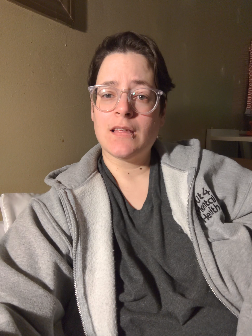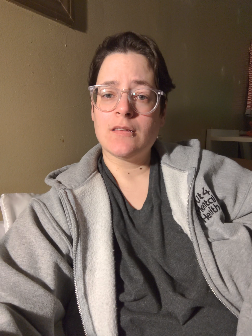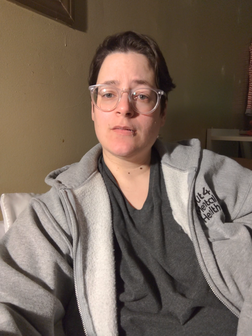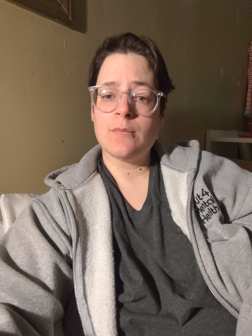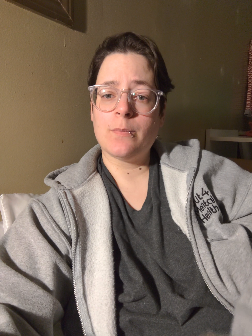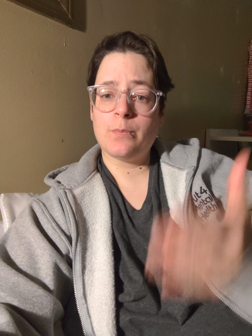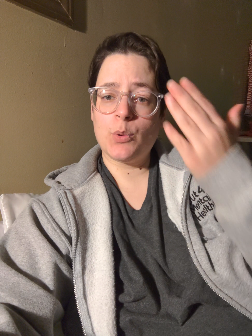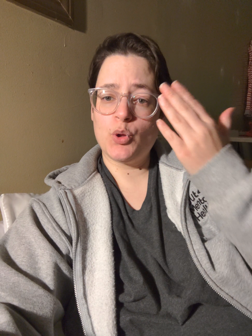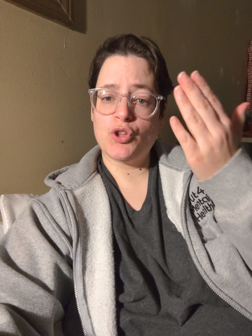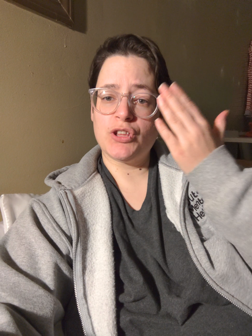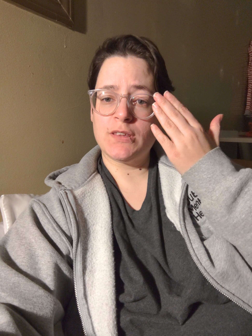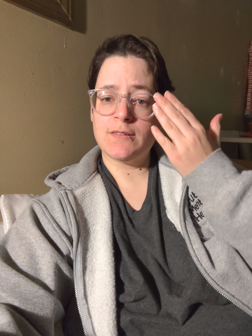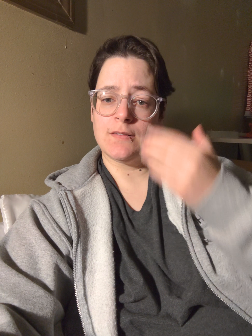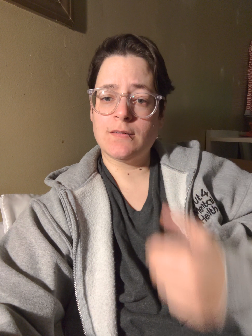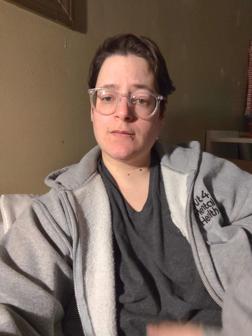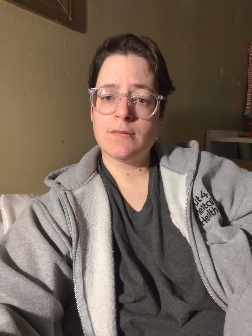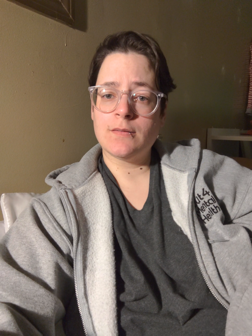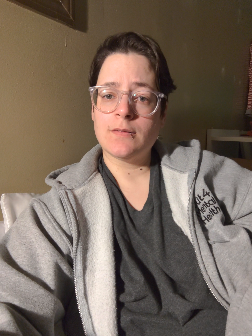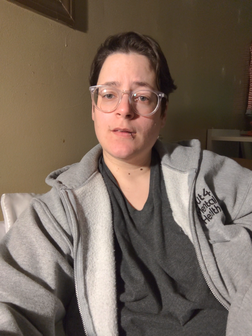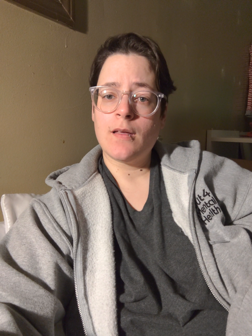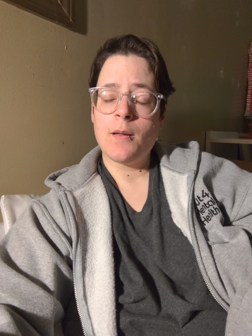morning